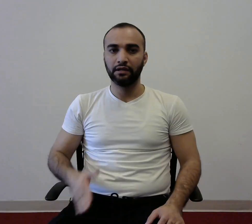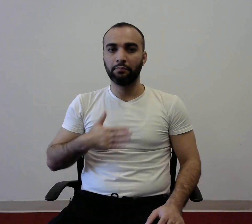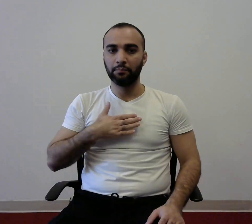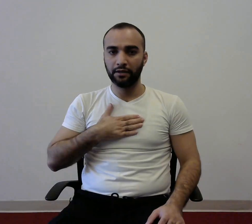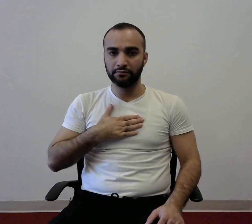mənə